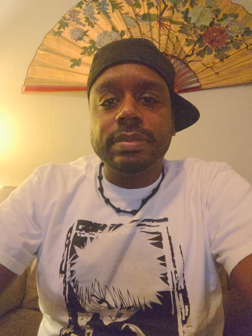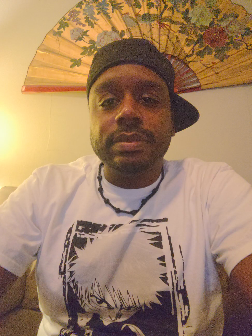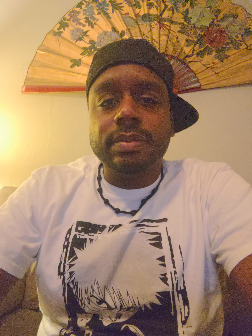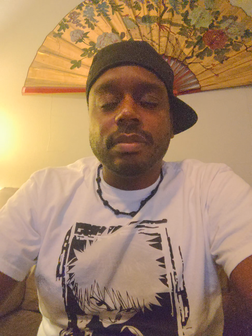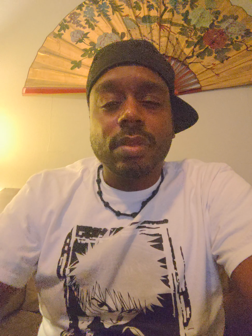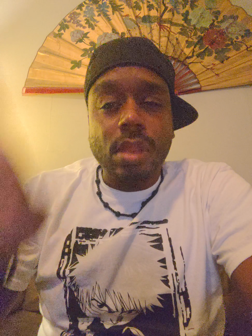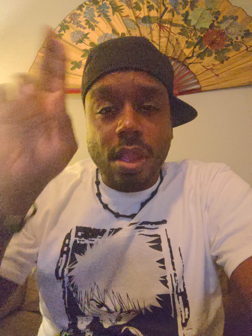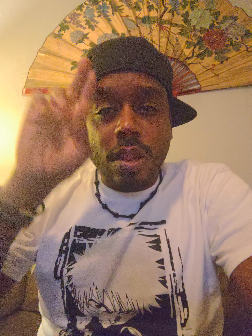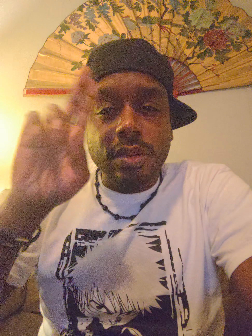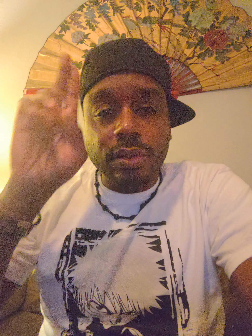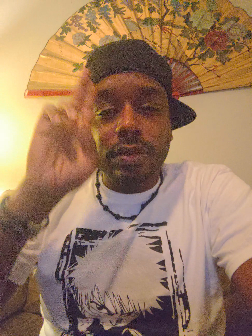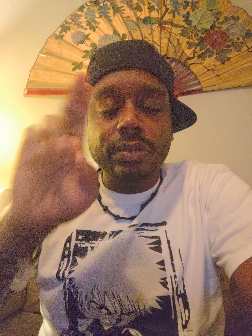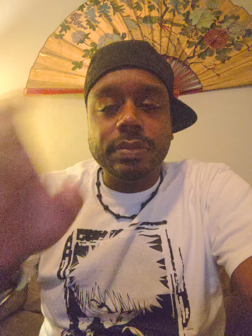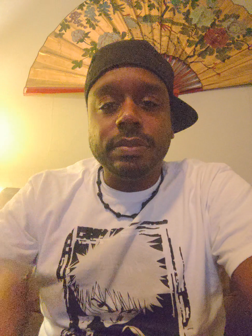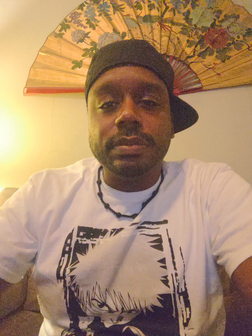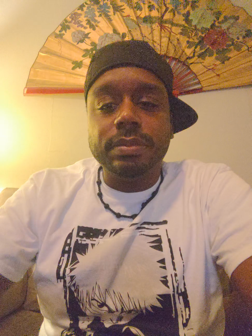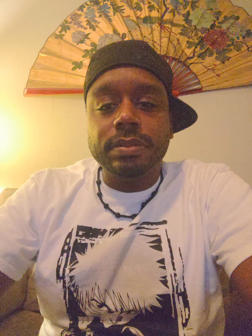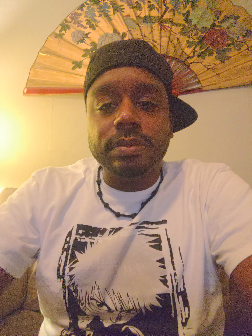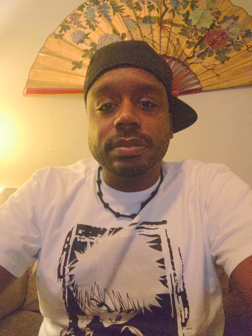uncle